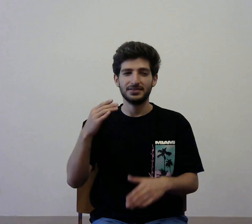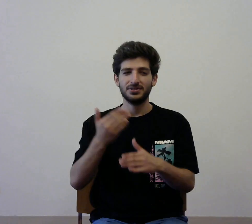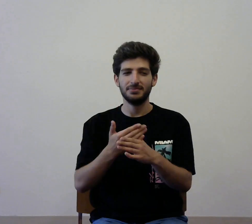kömək